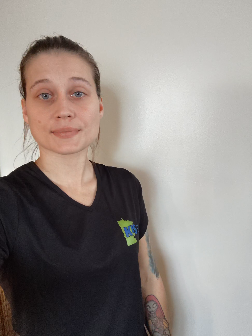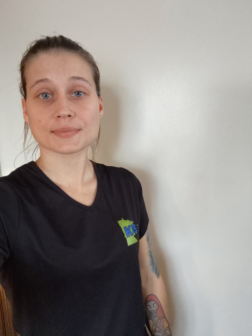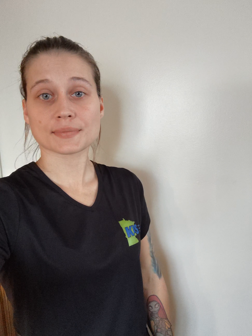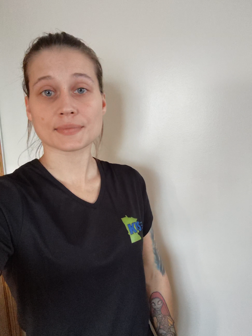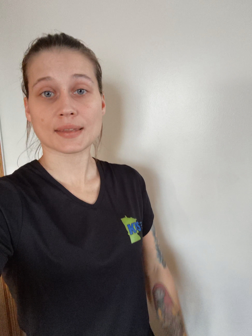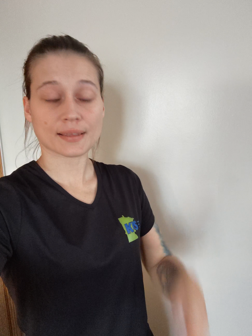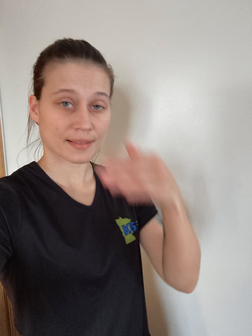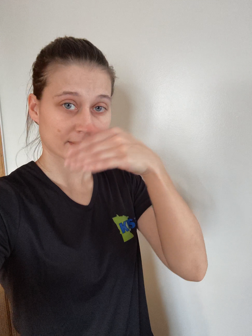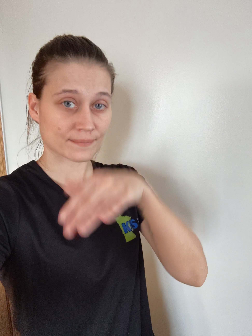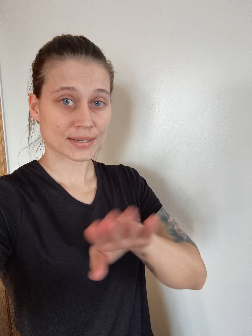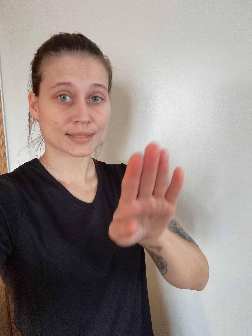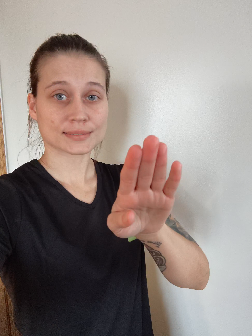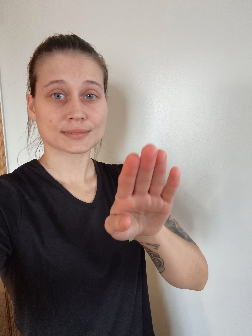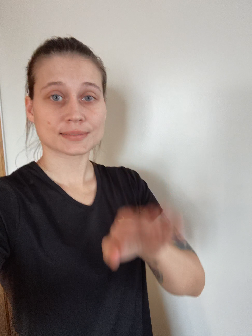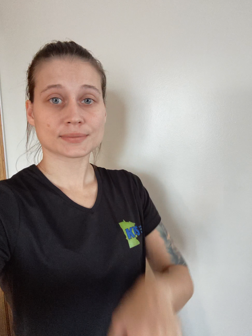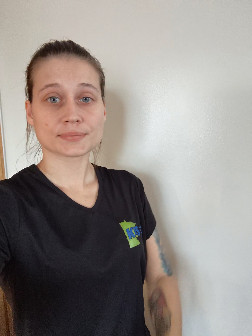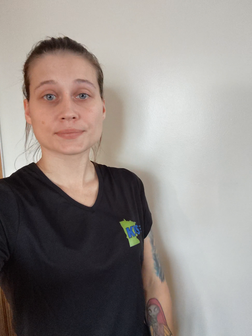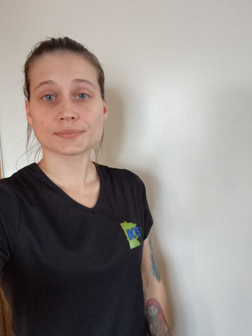elephant